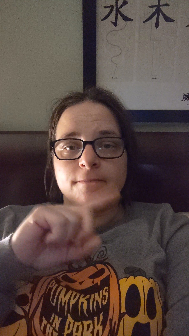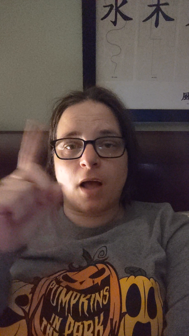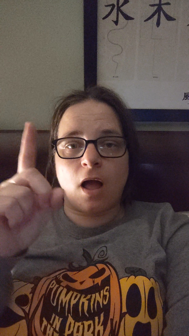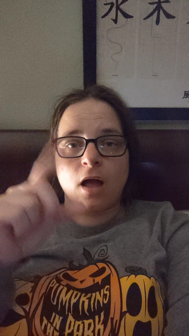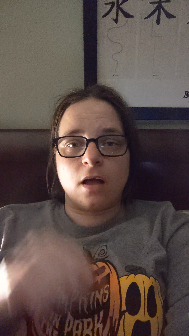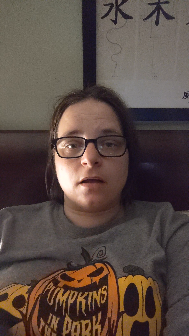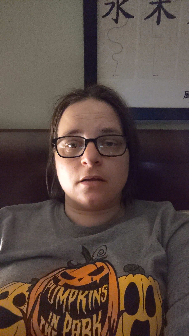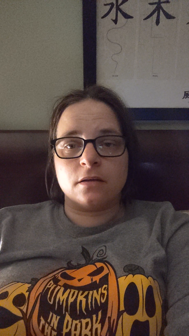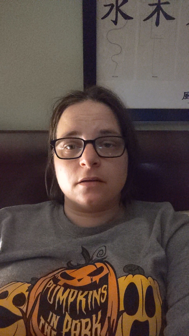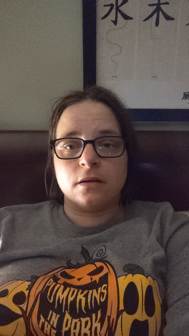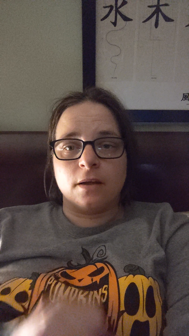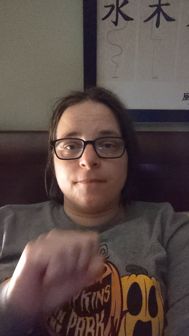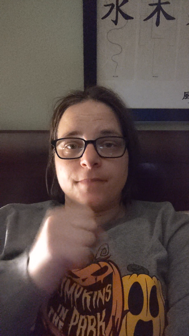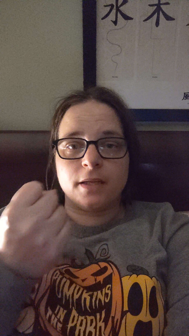break